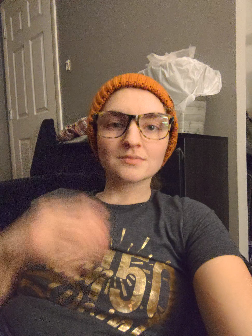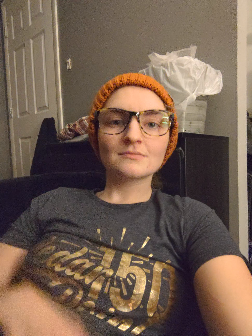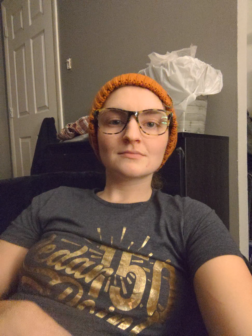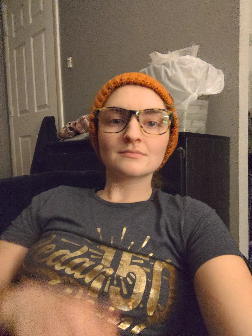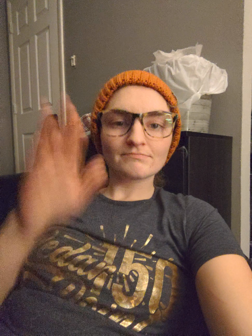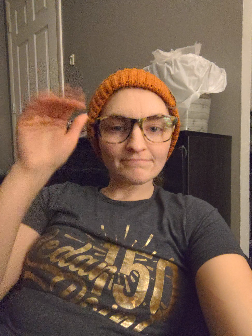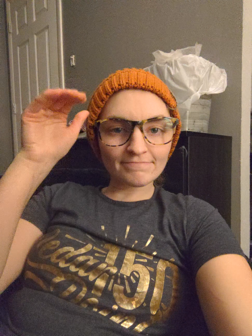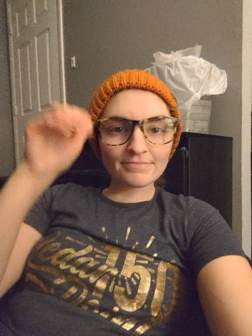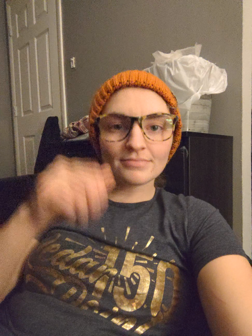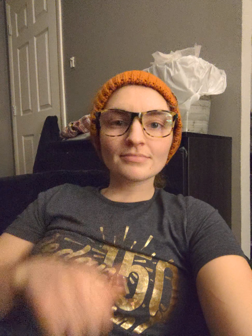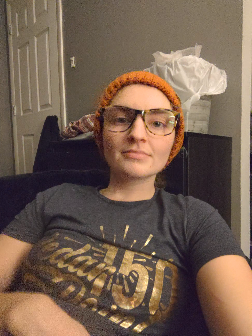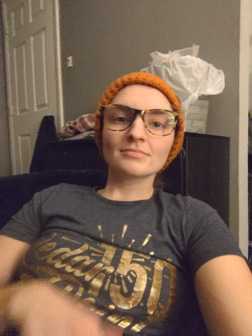donkey